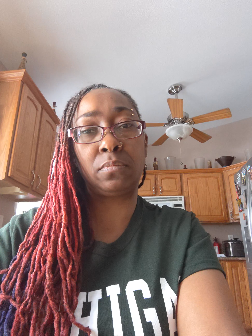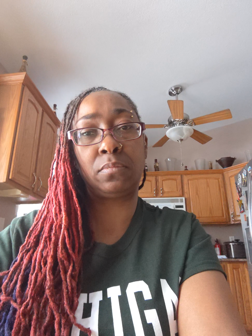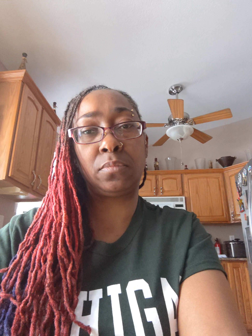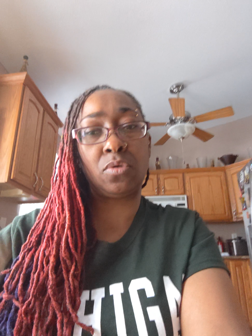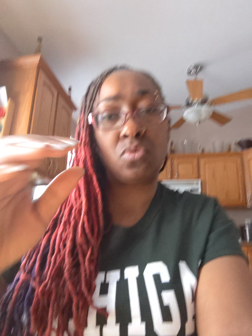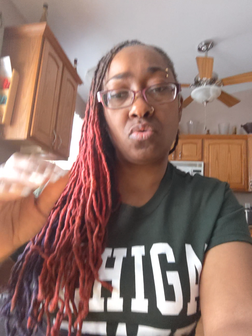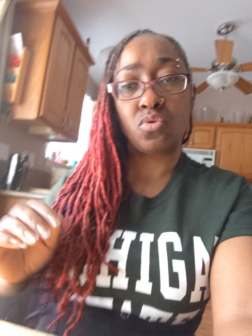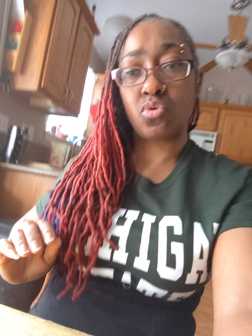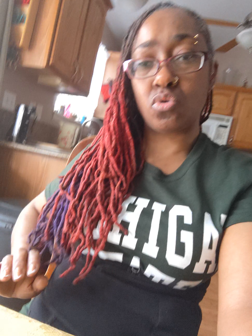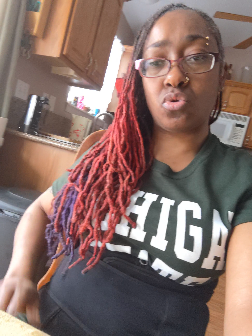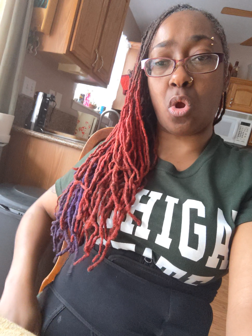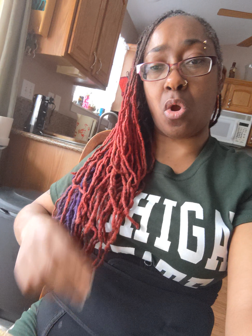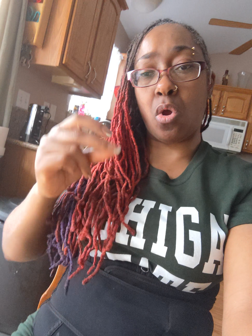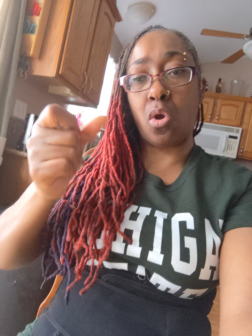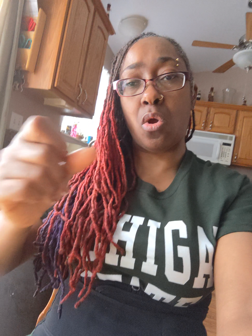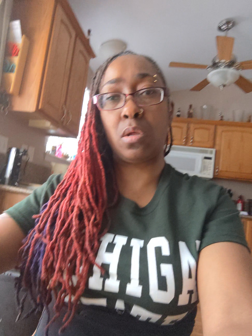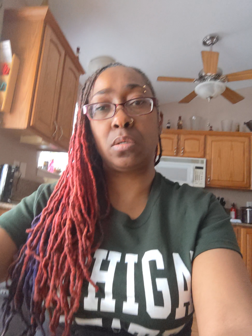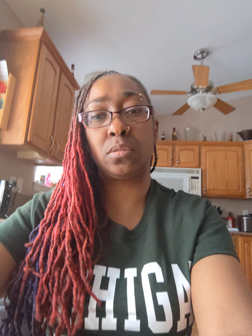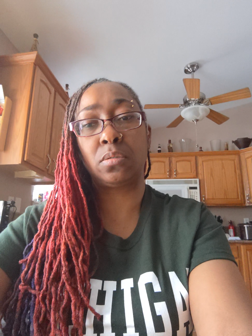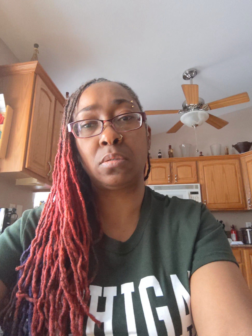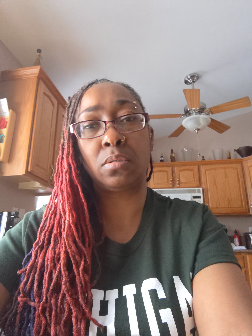dog